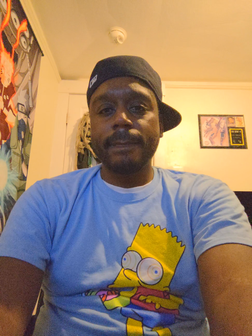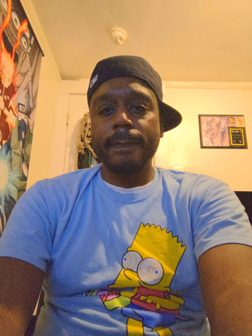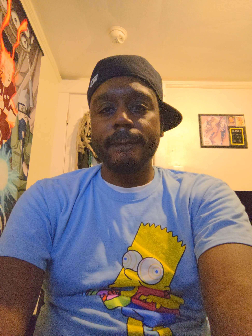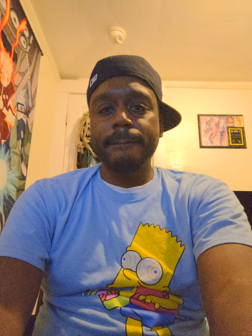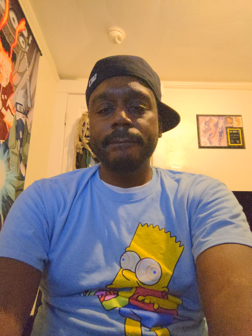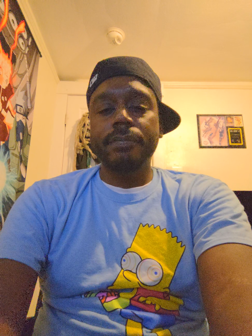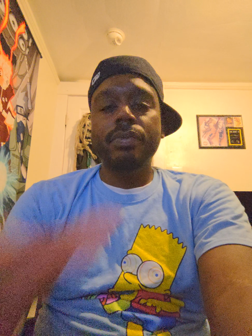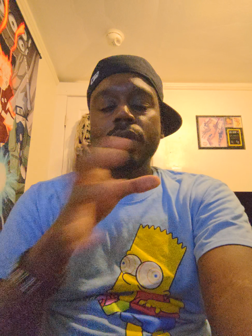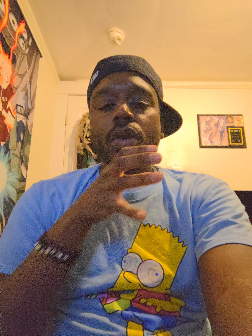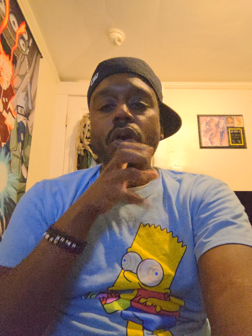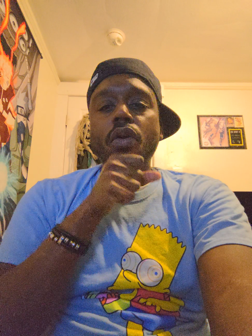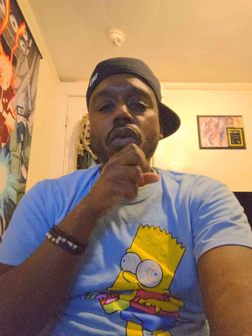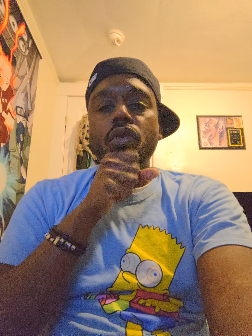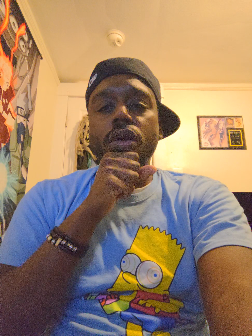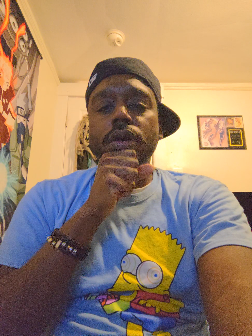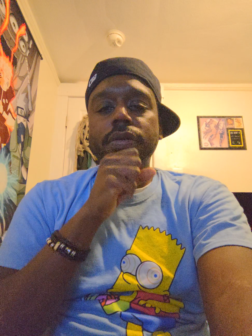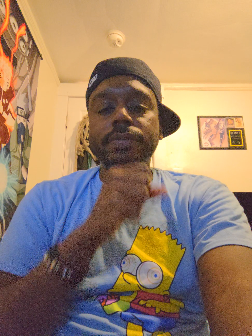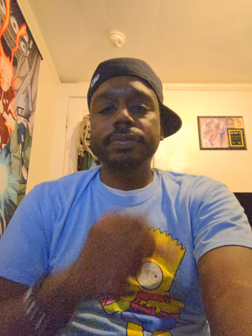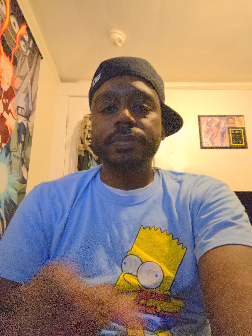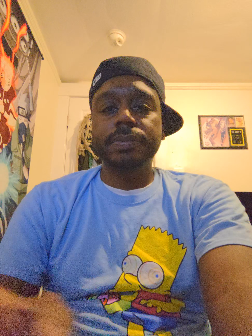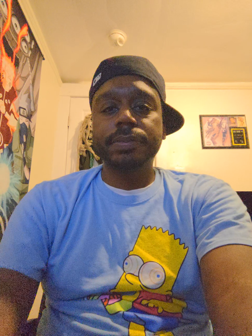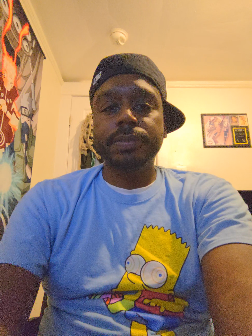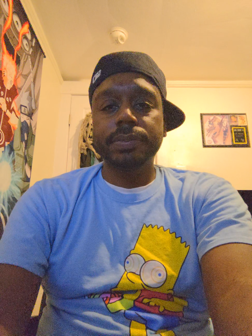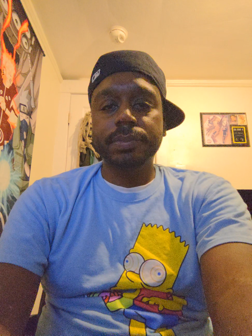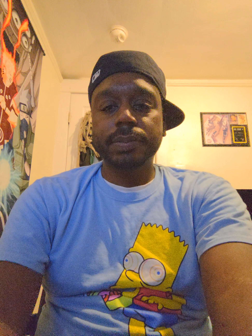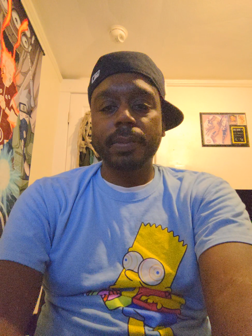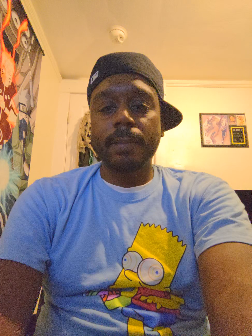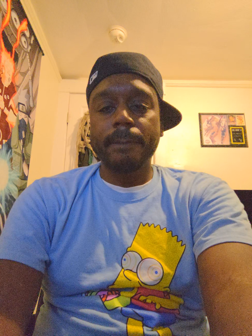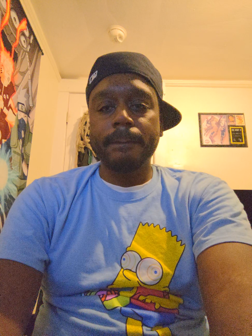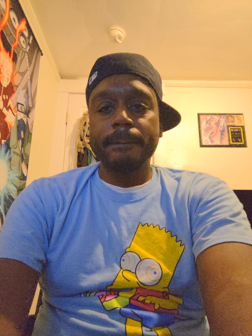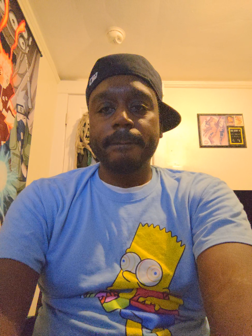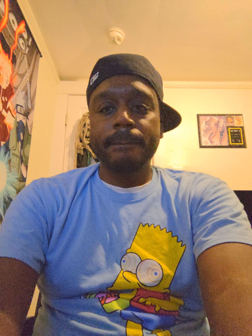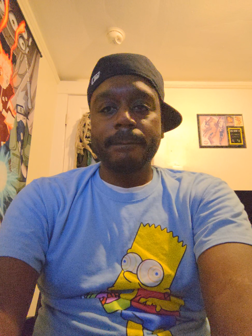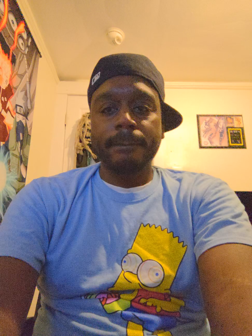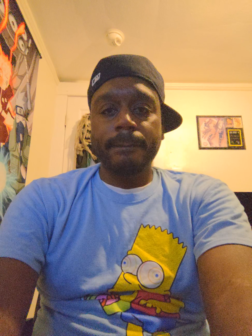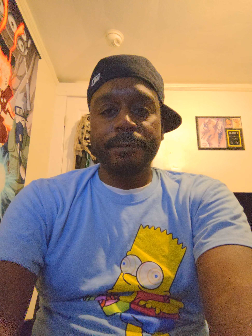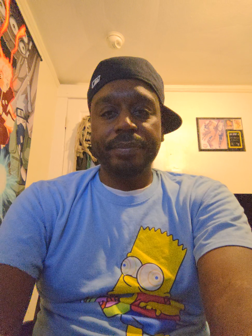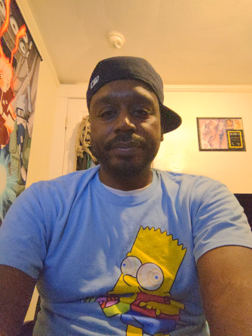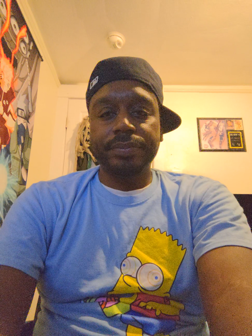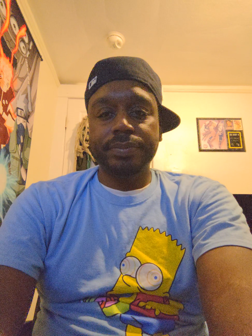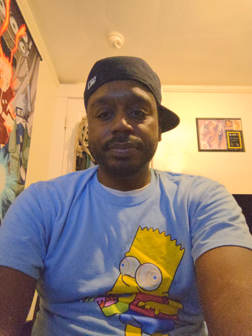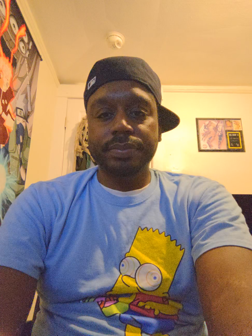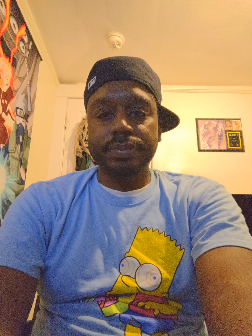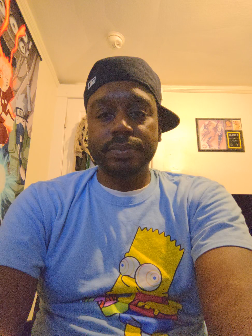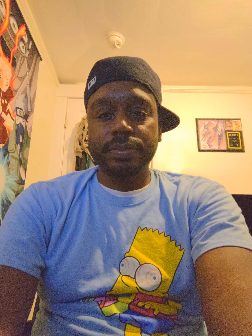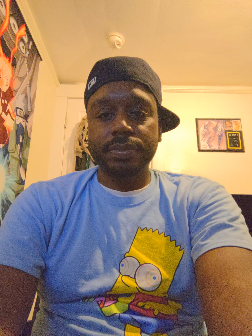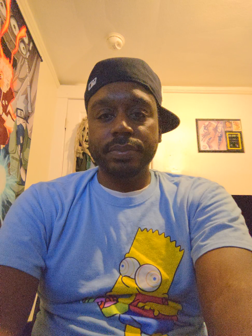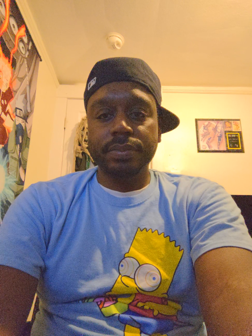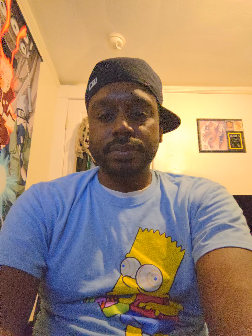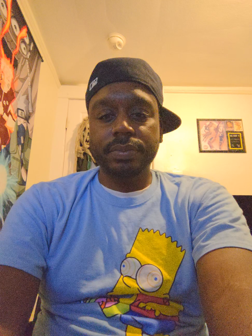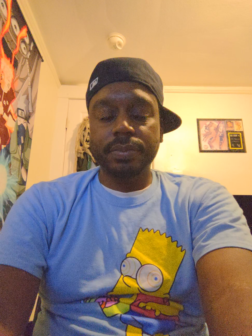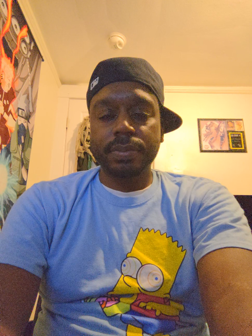orange